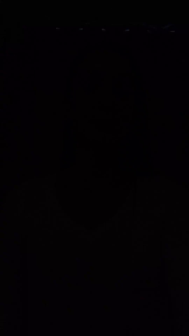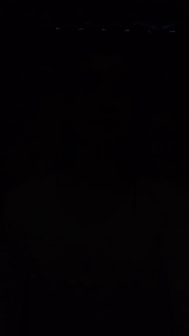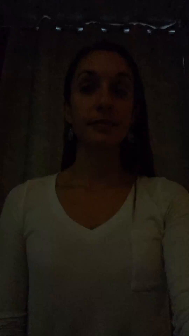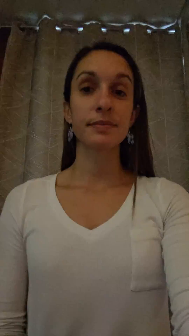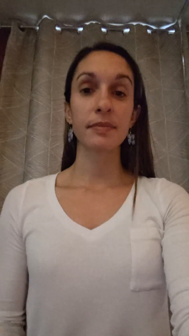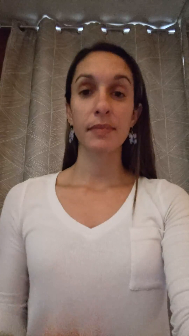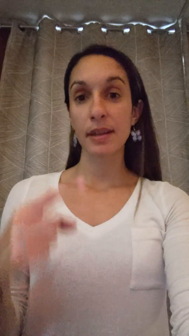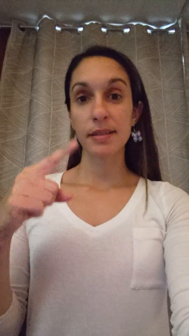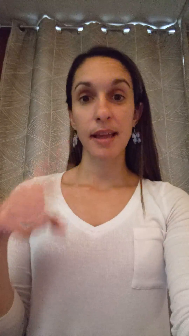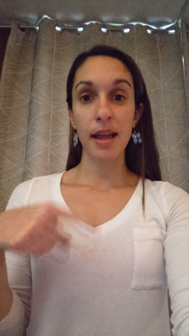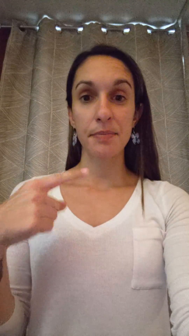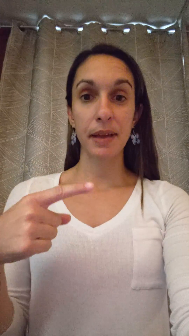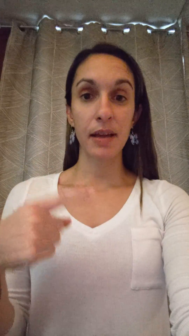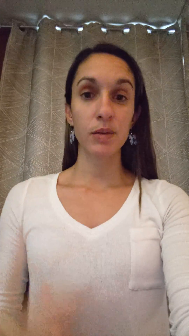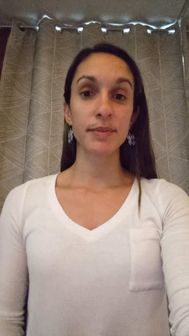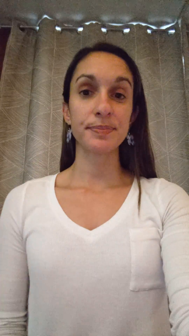about